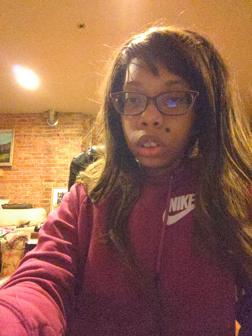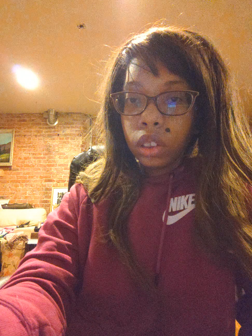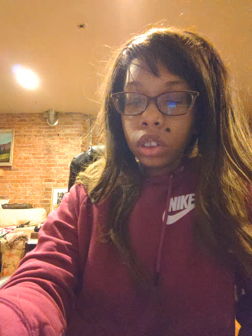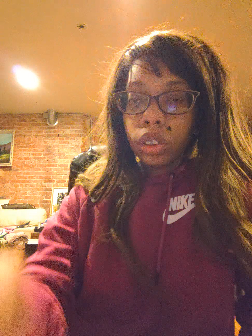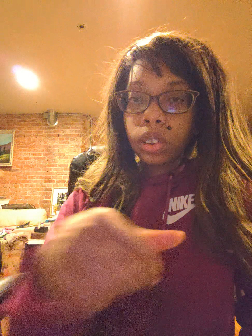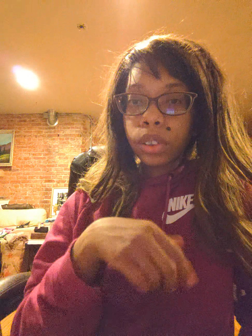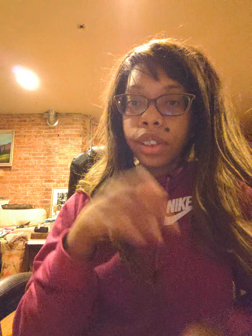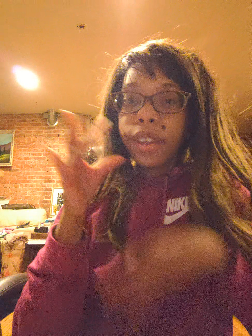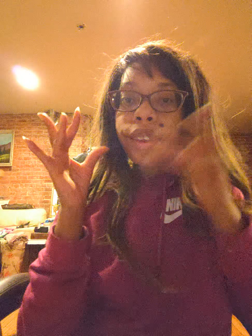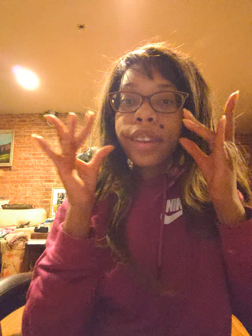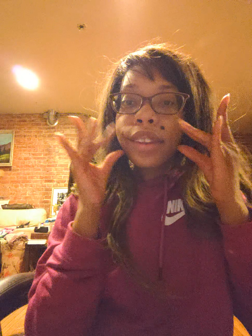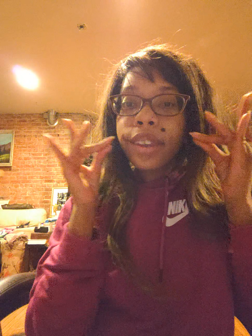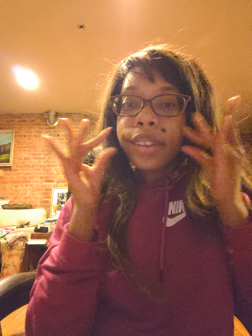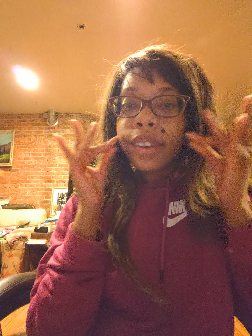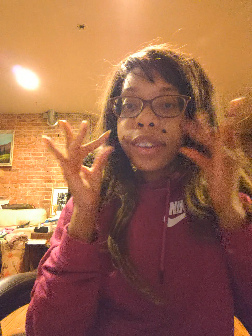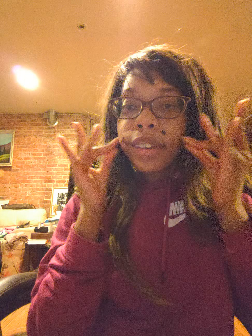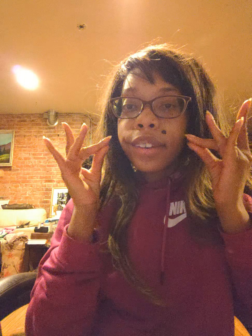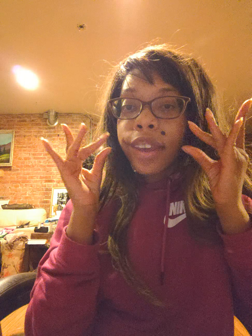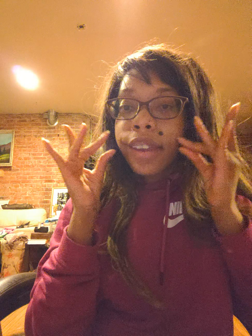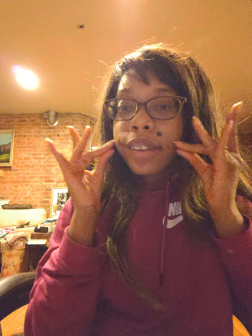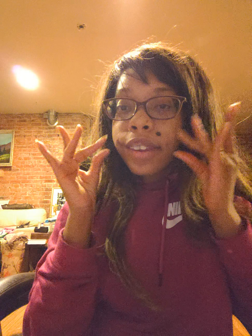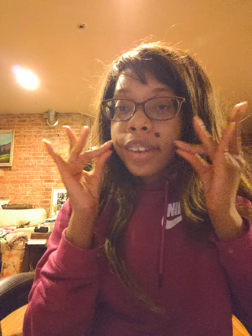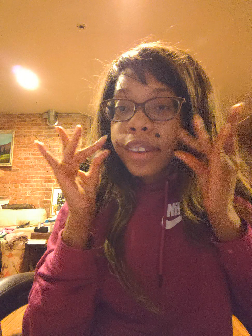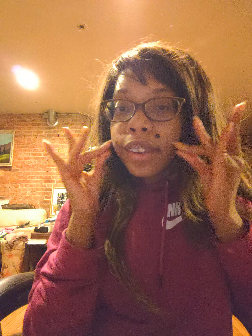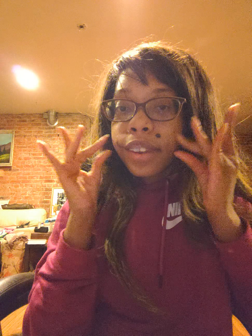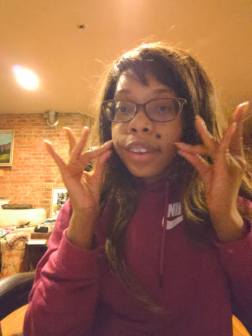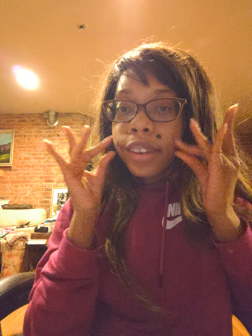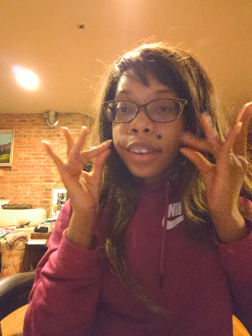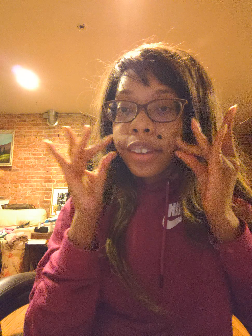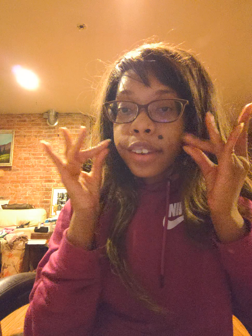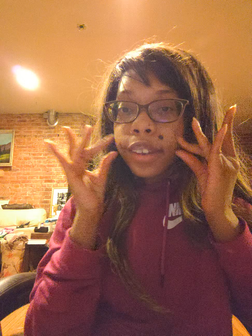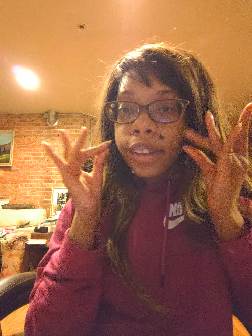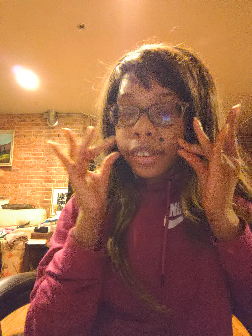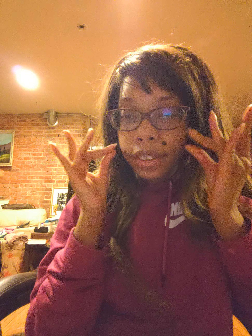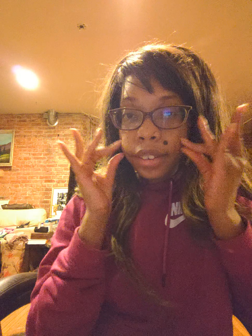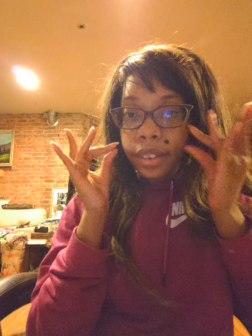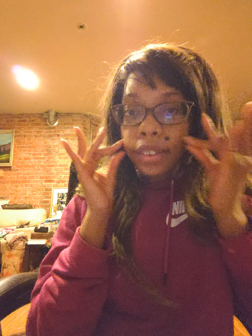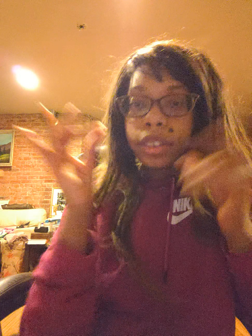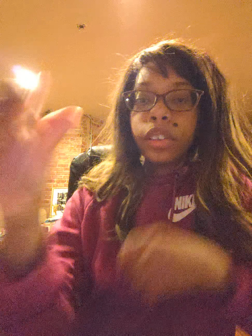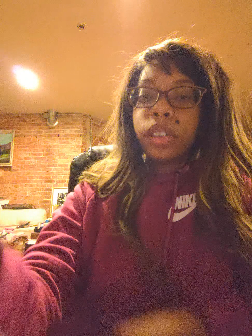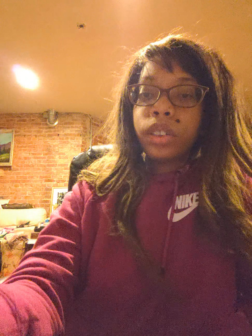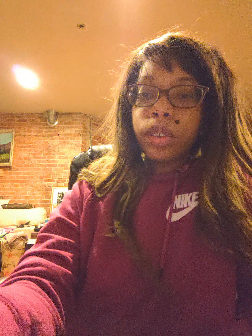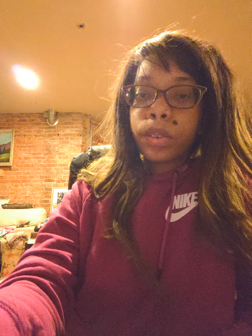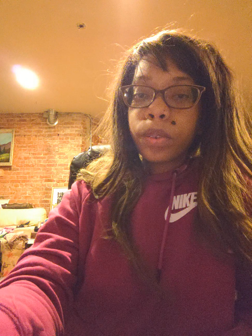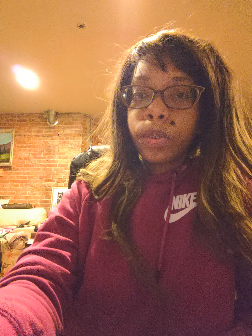kitty